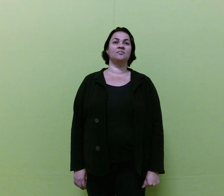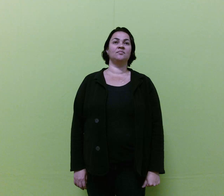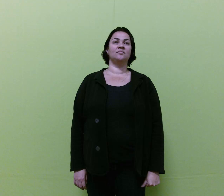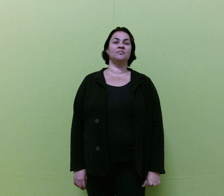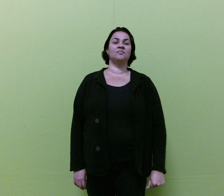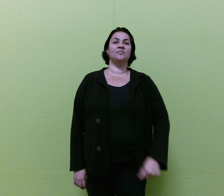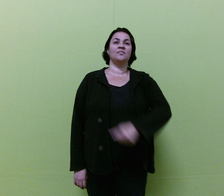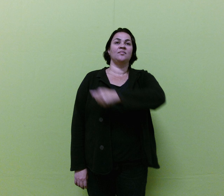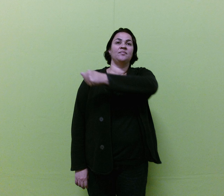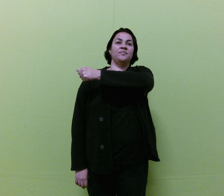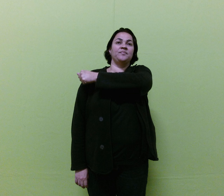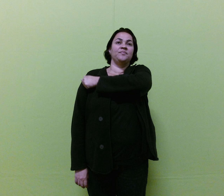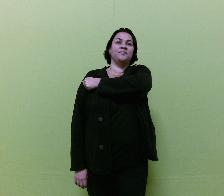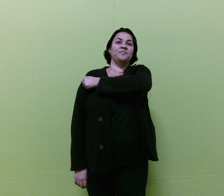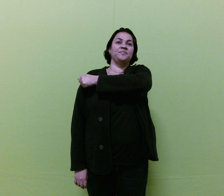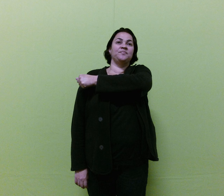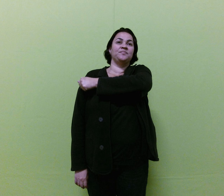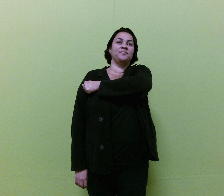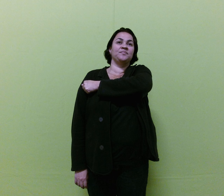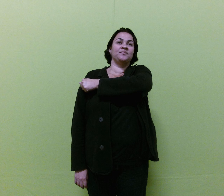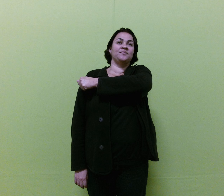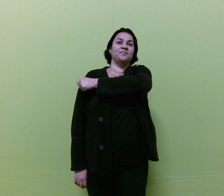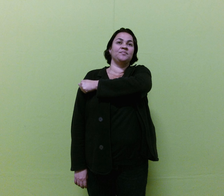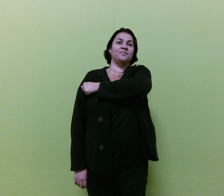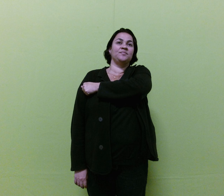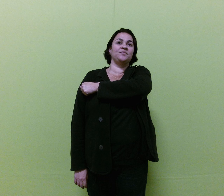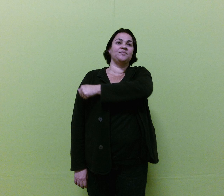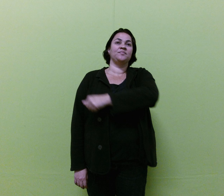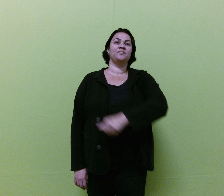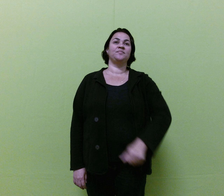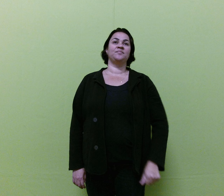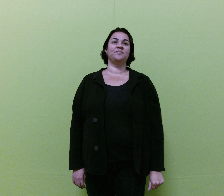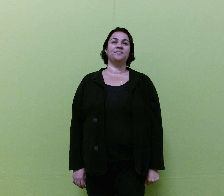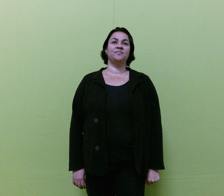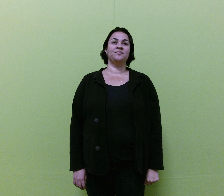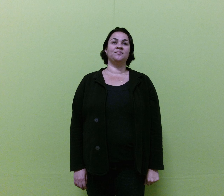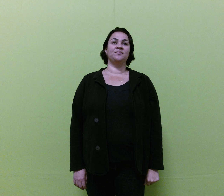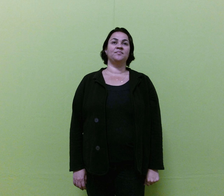aluno